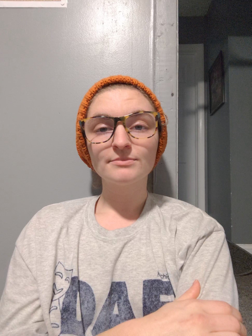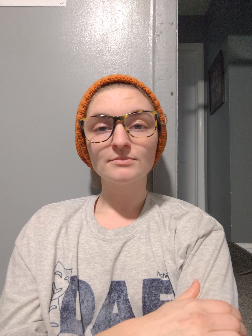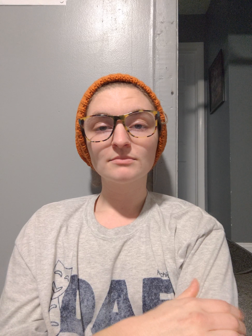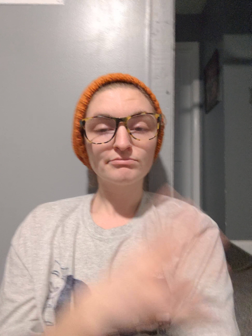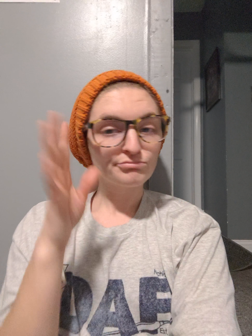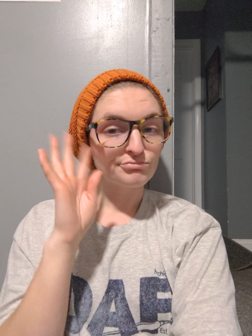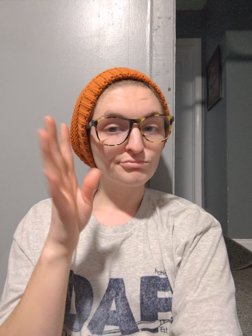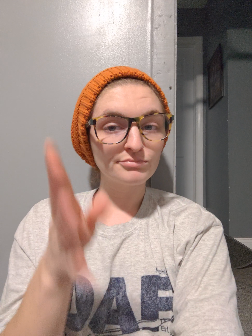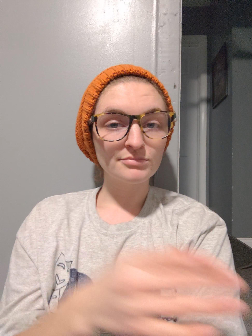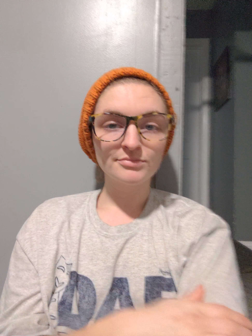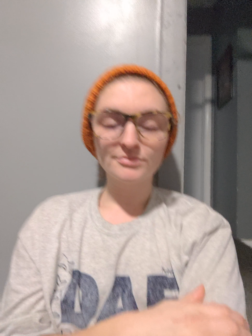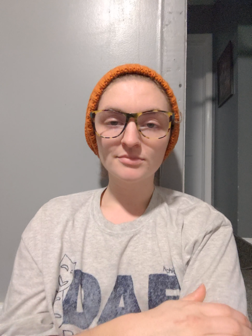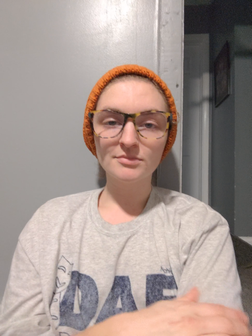pretend